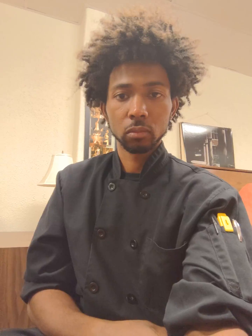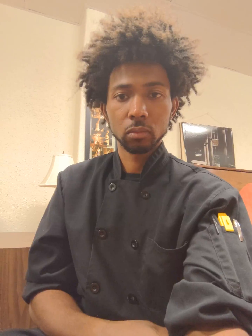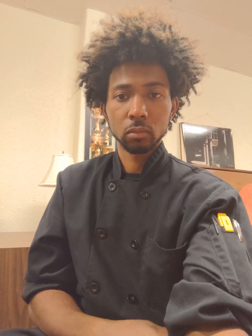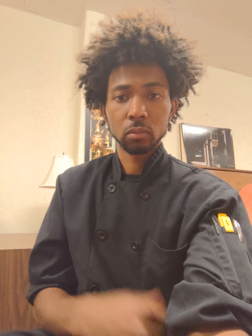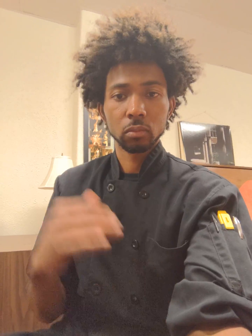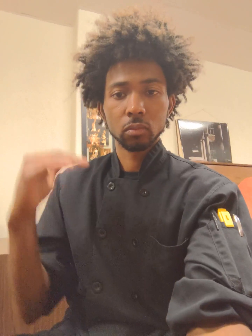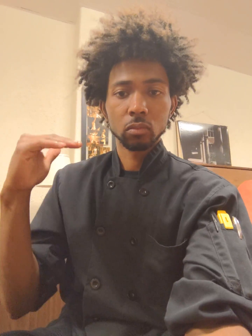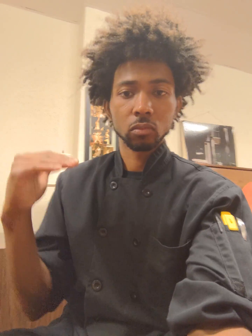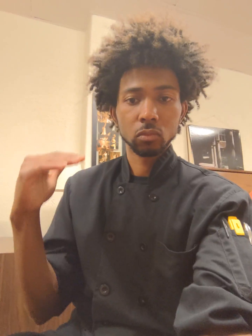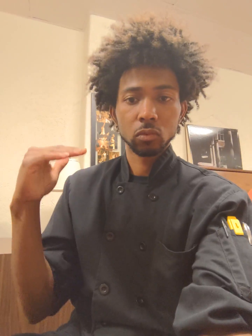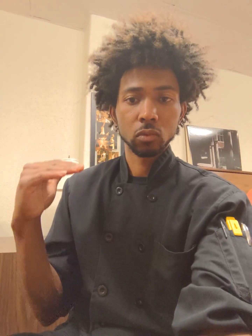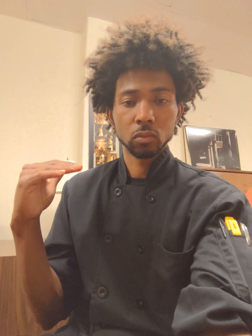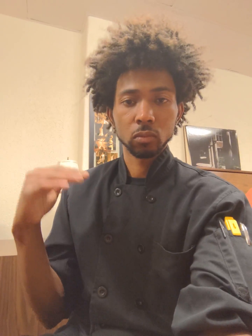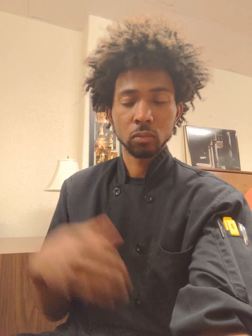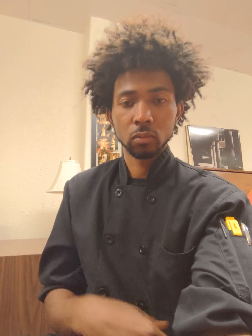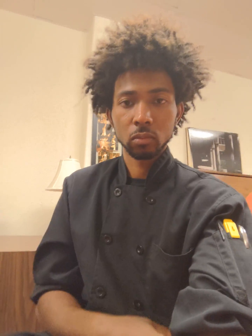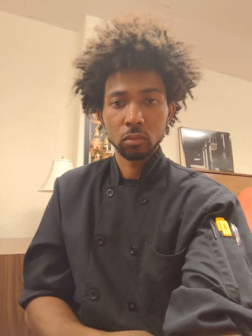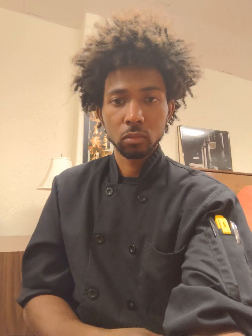little